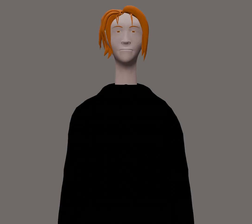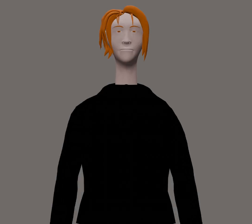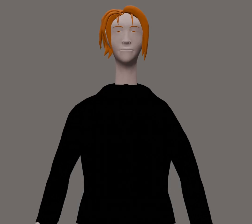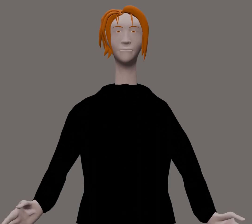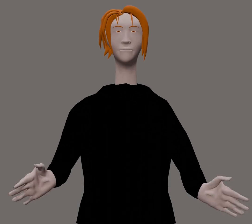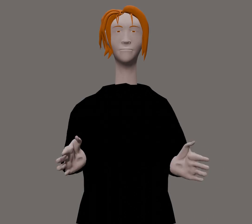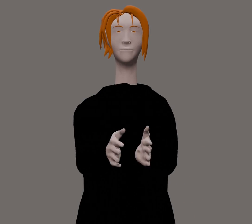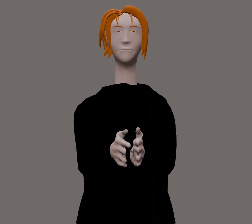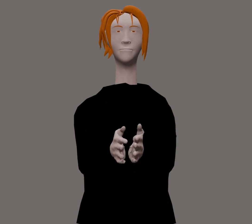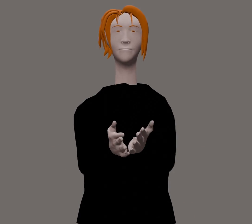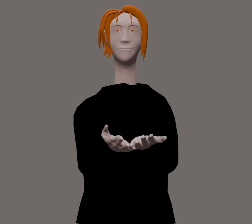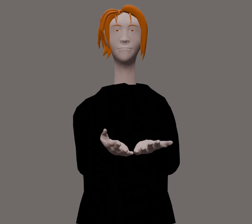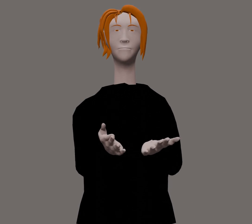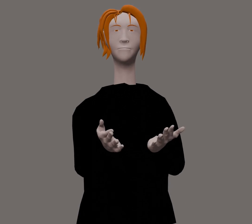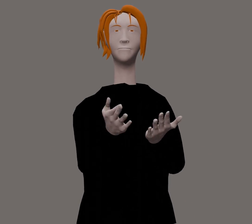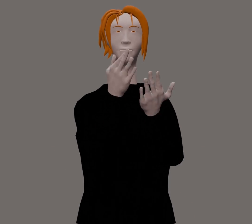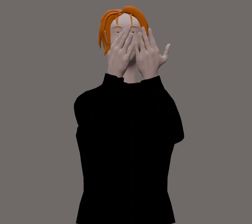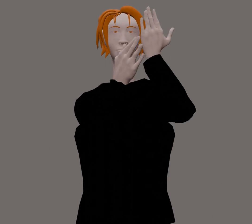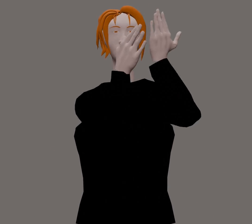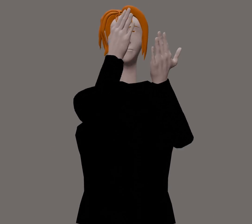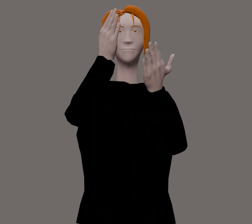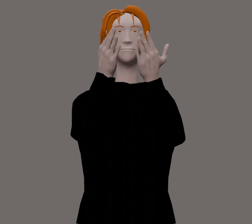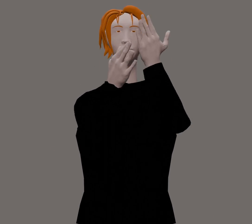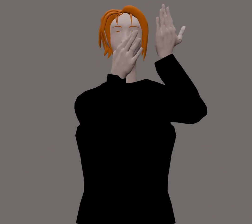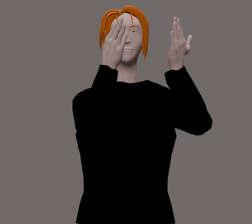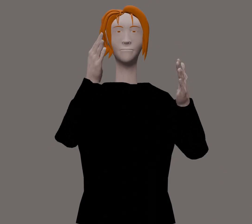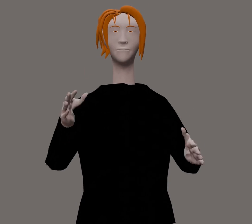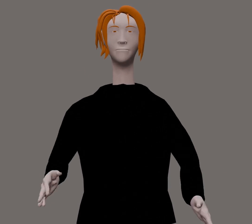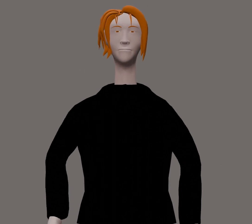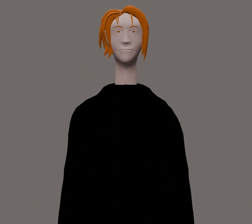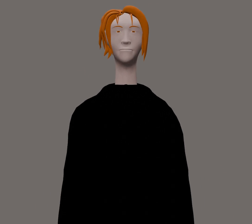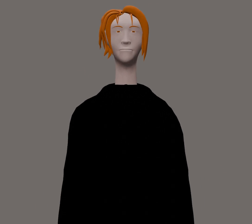Bookish